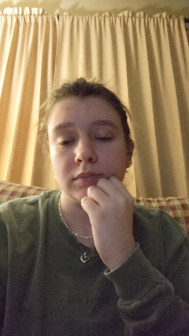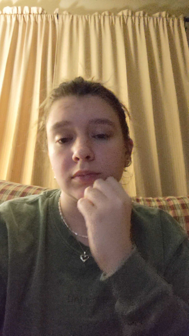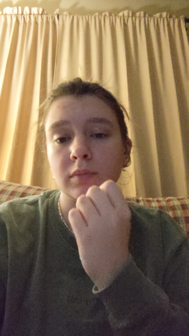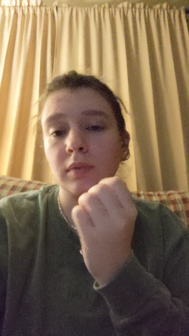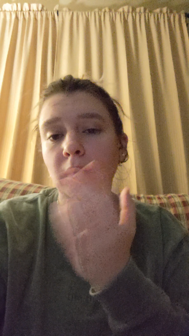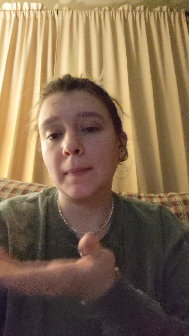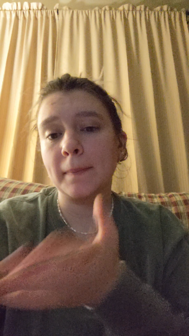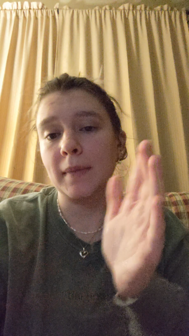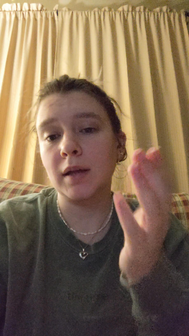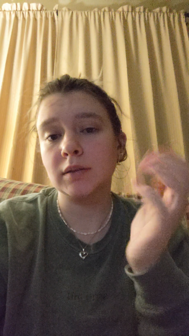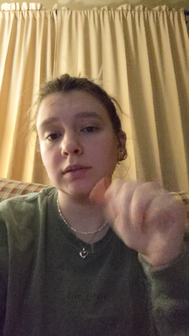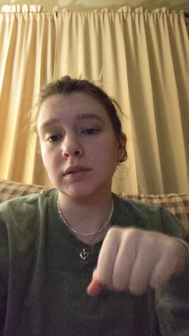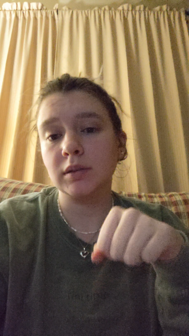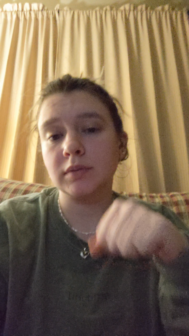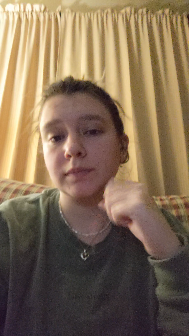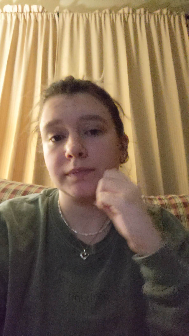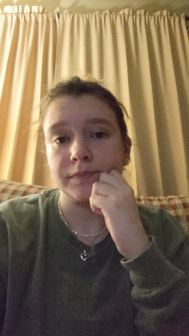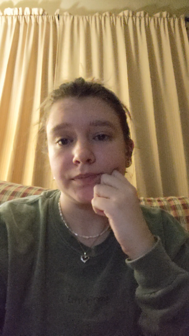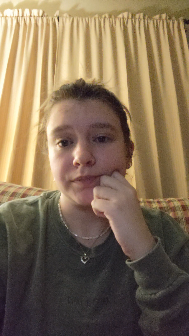basket